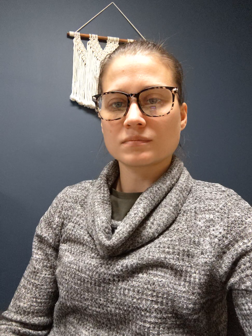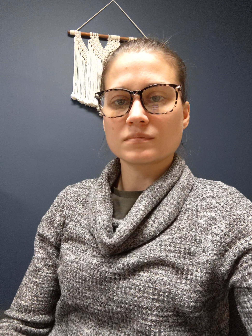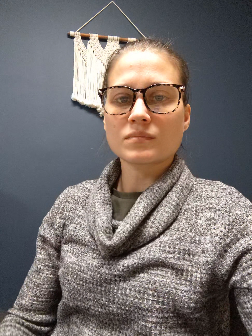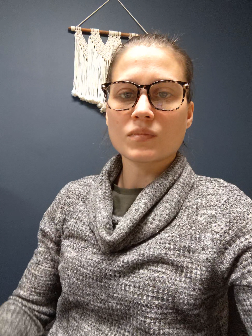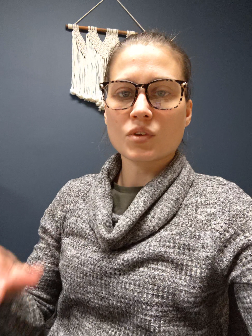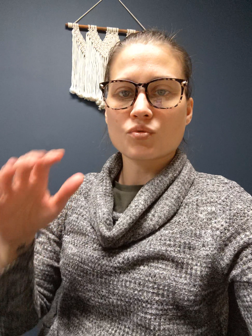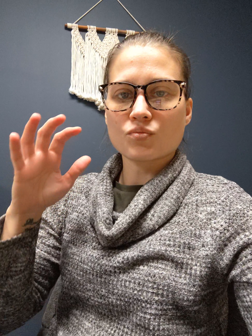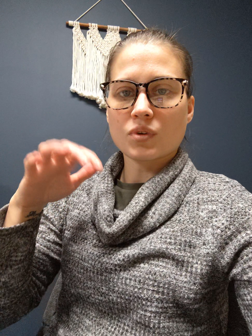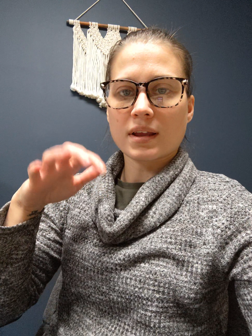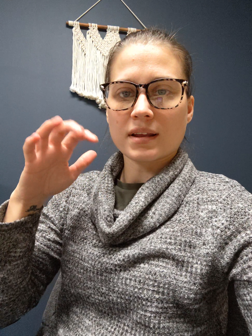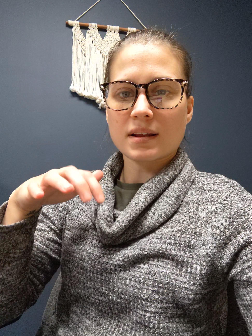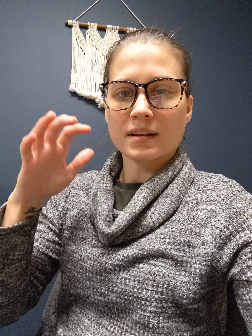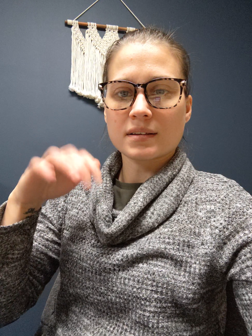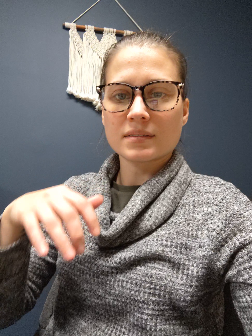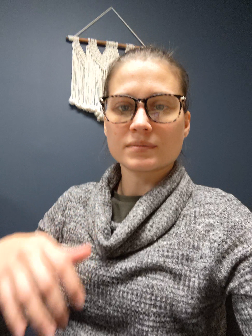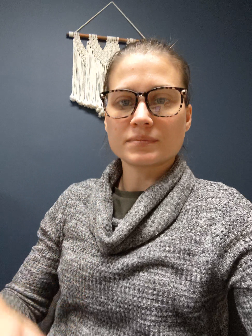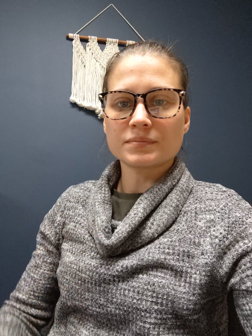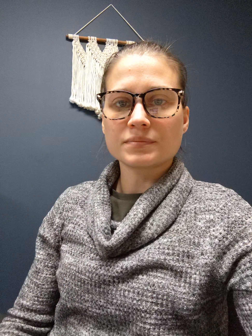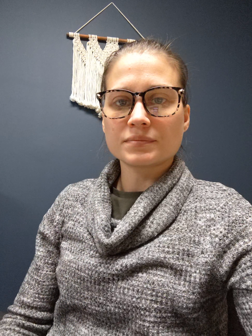rain